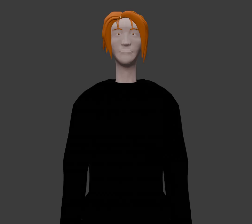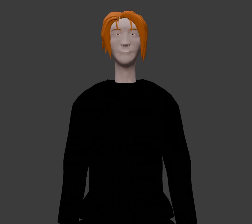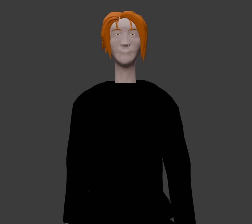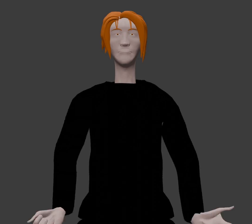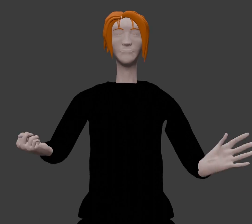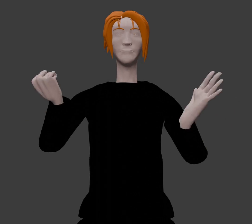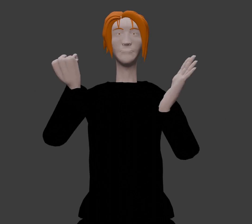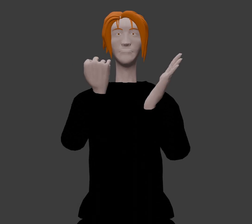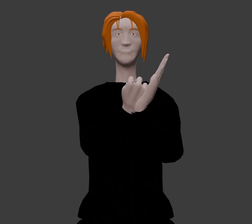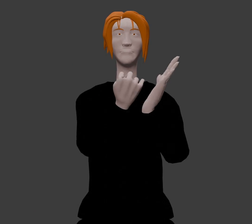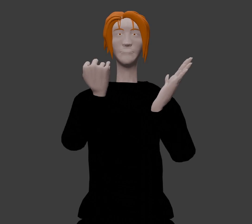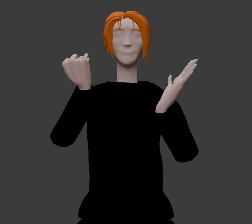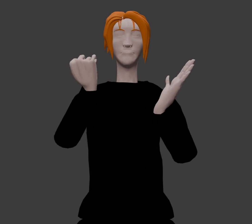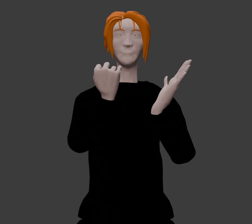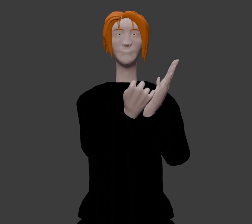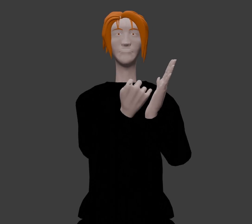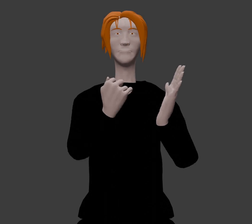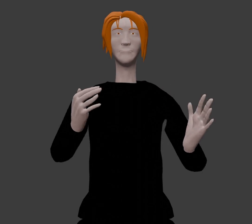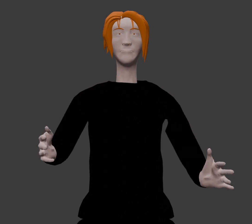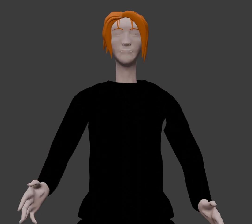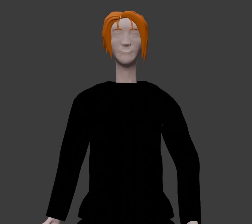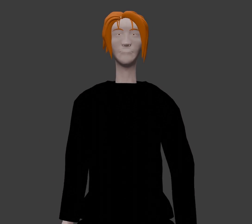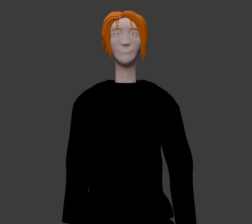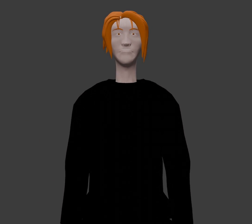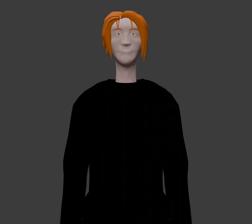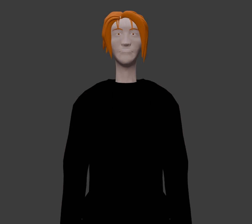Backstab